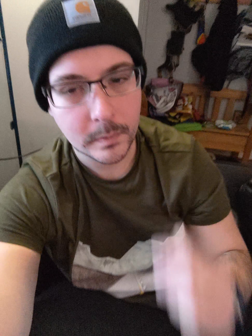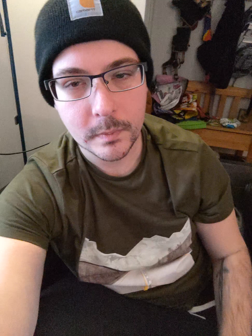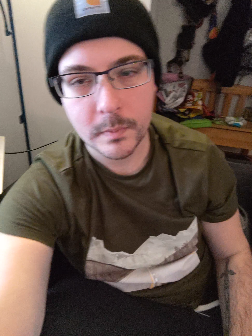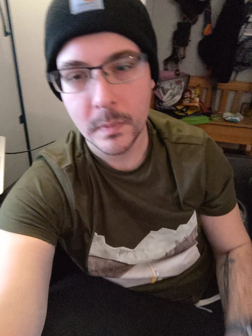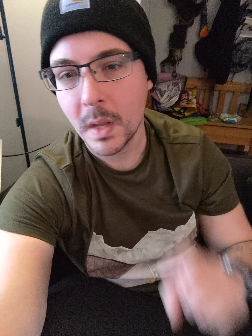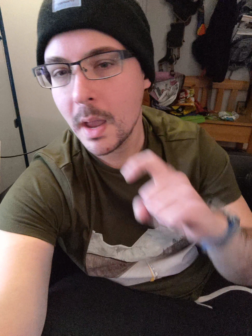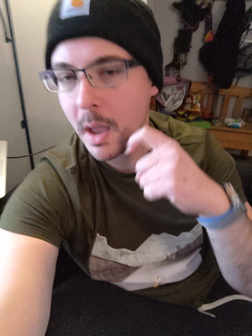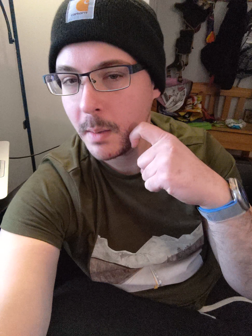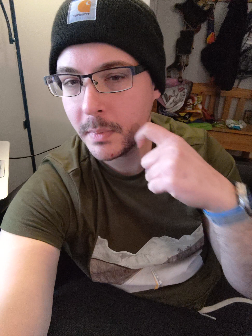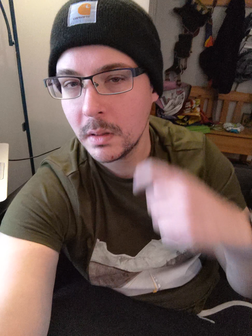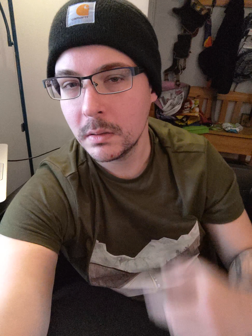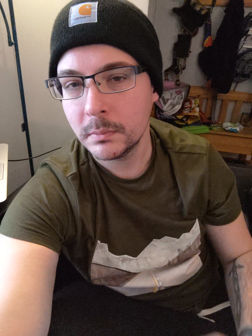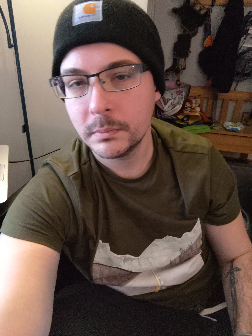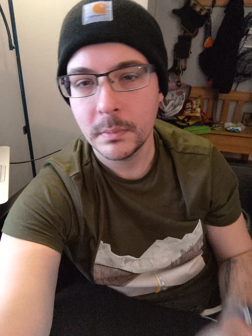apple